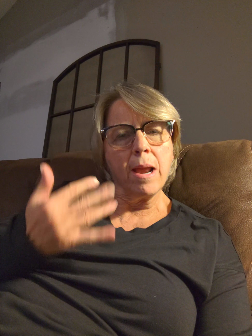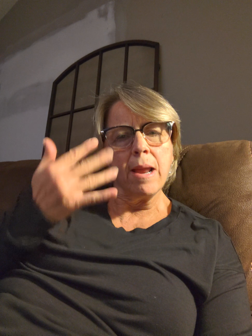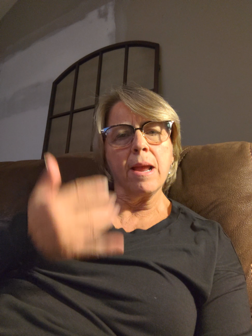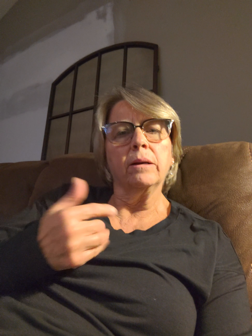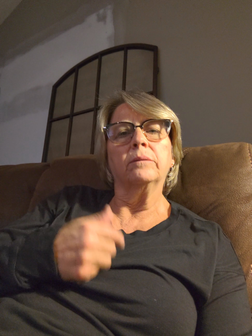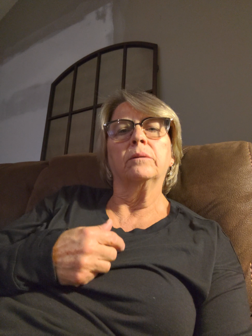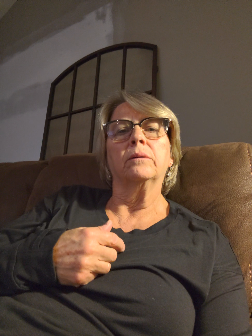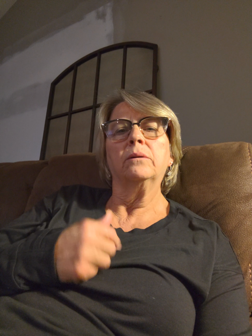wait